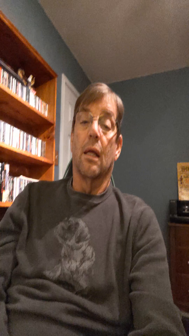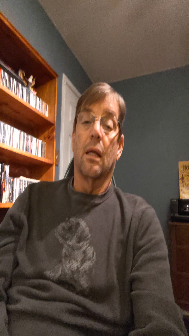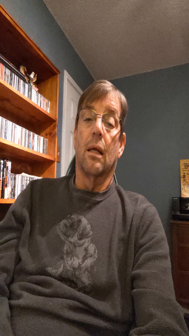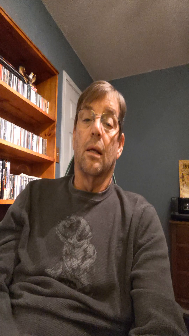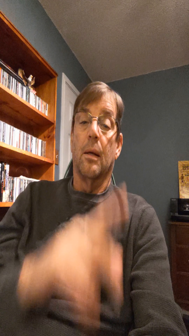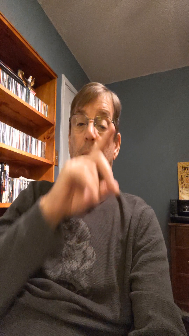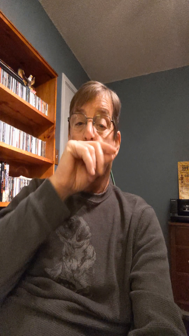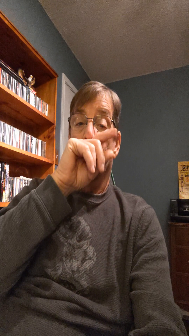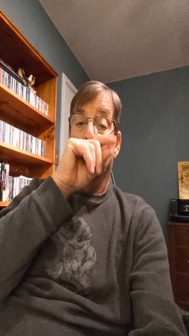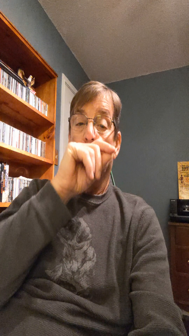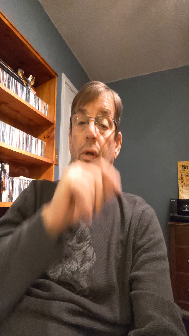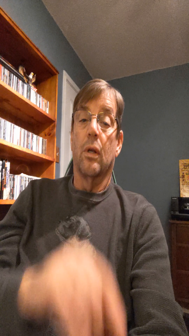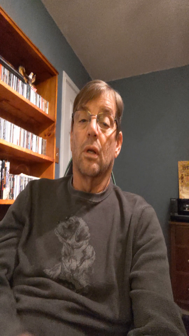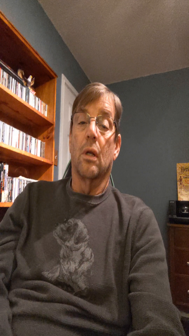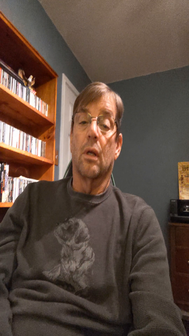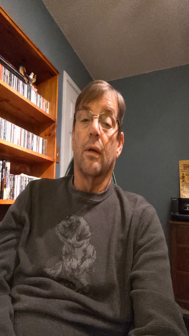bird